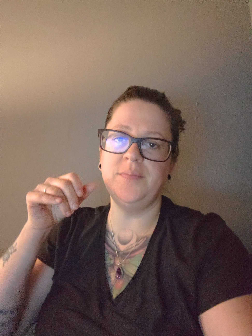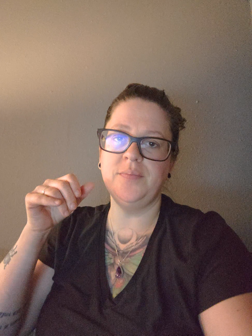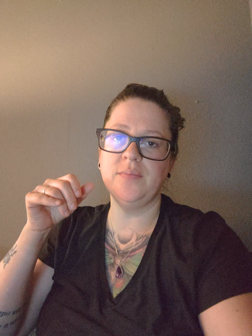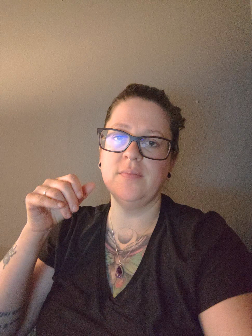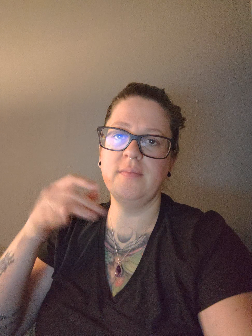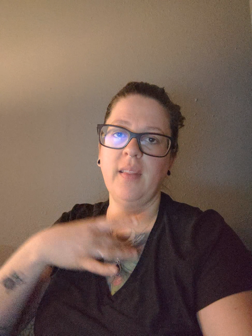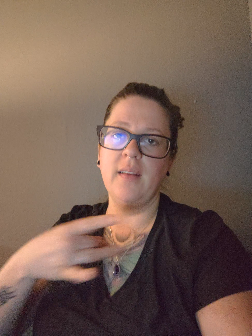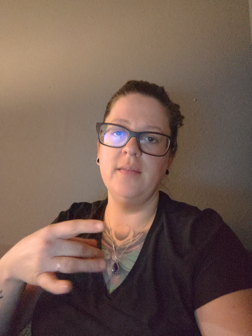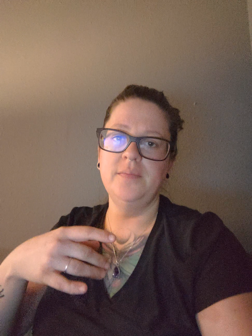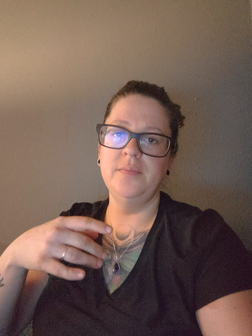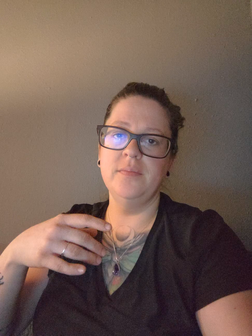like